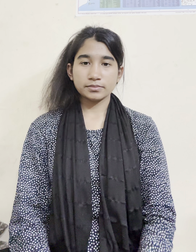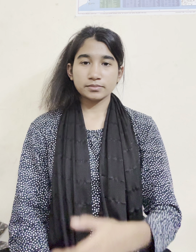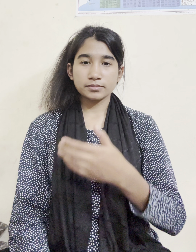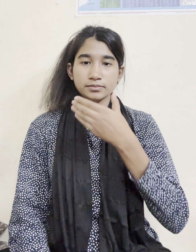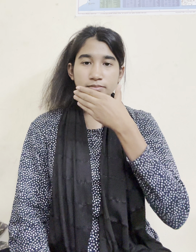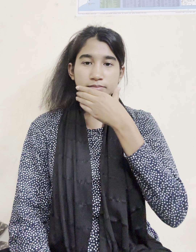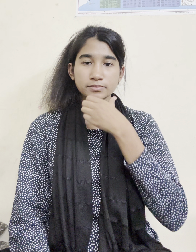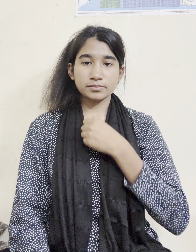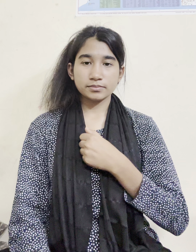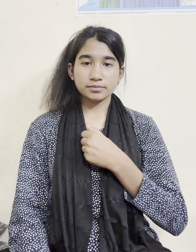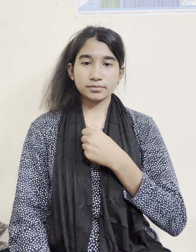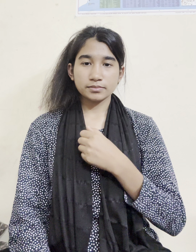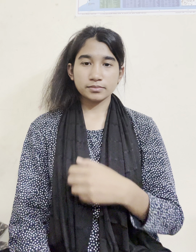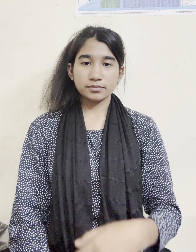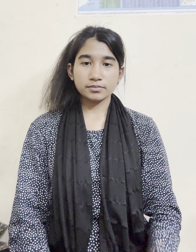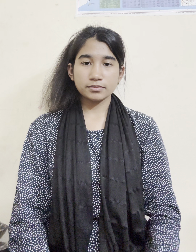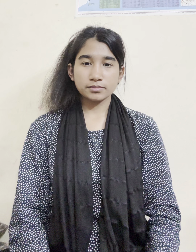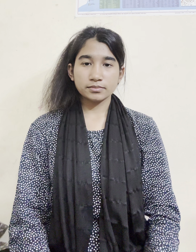দাদা